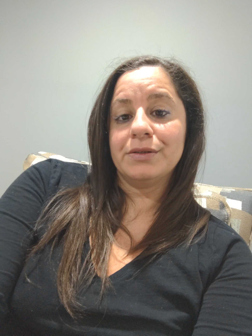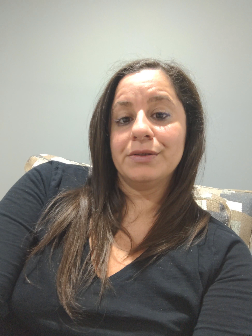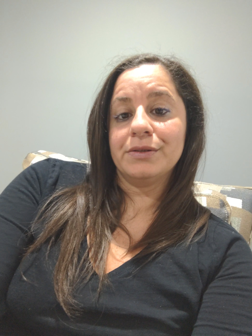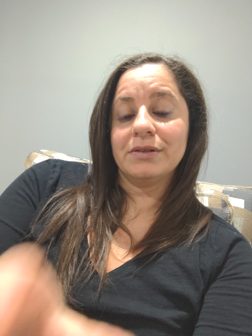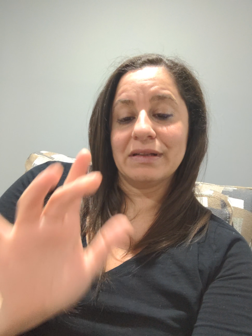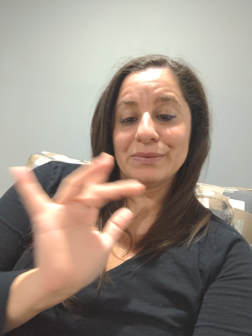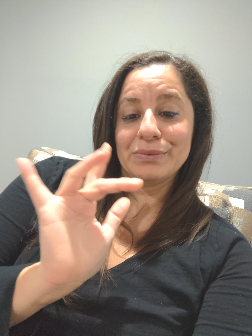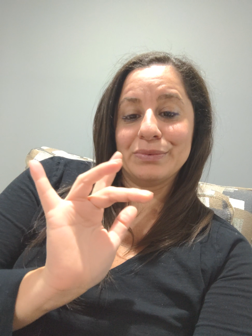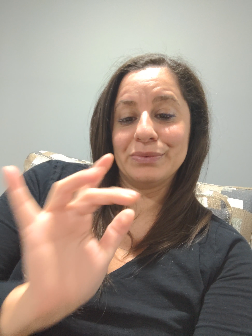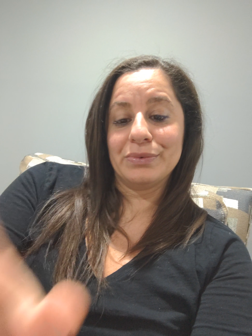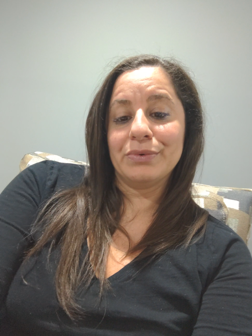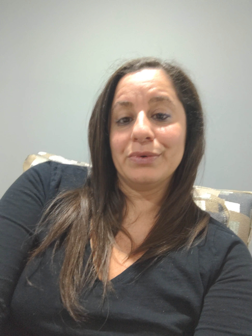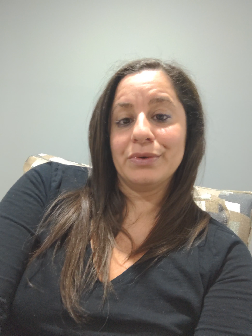yucky